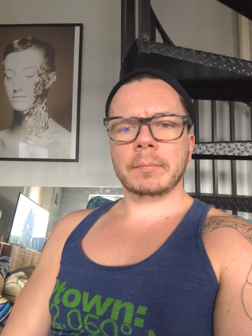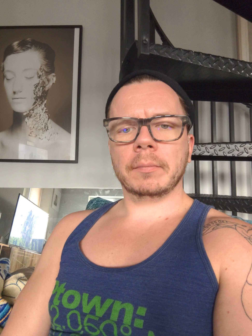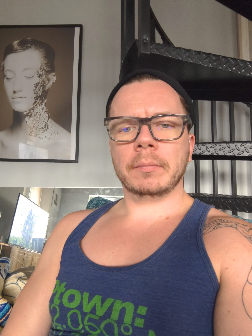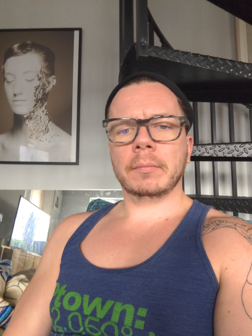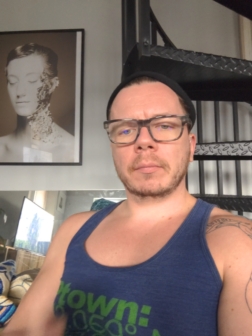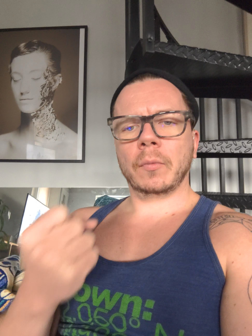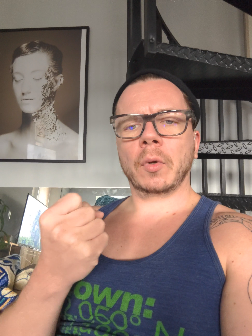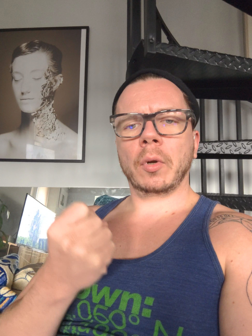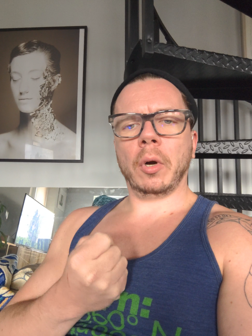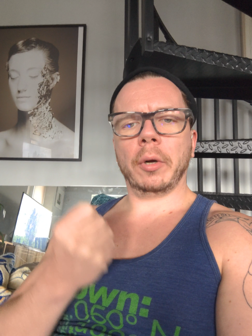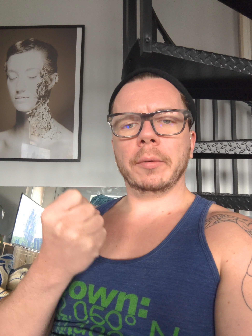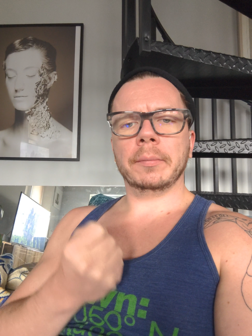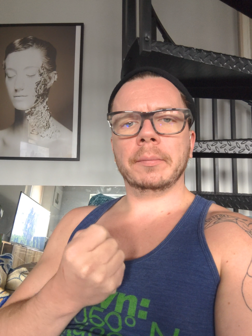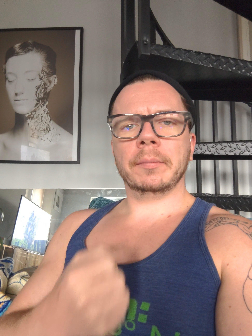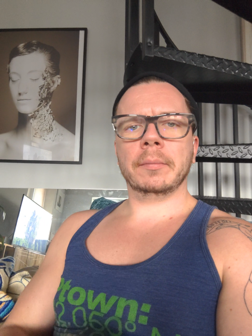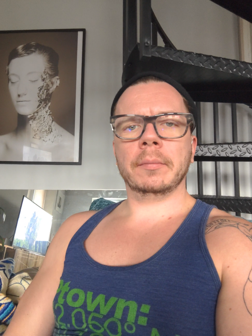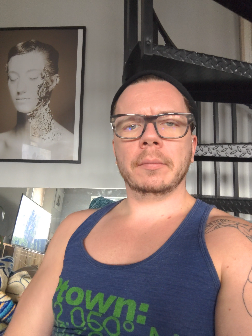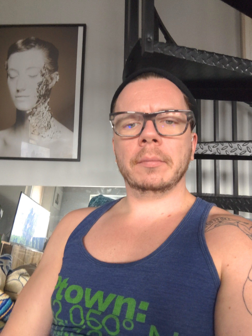car